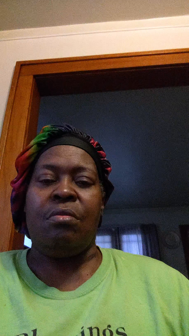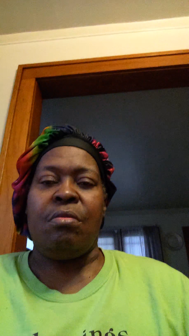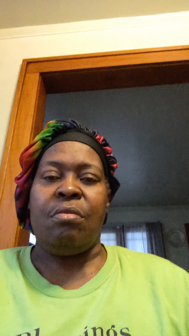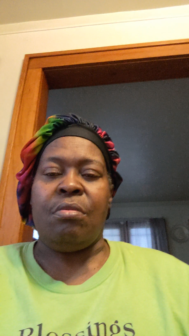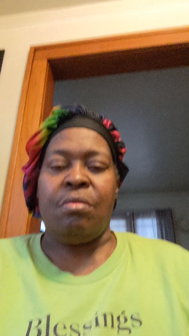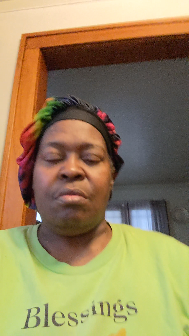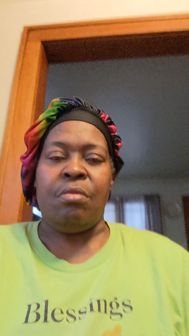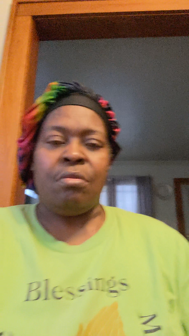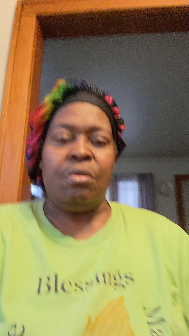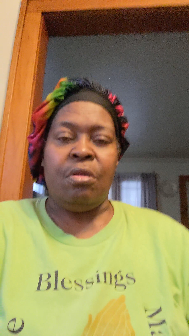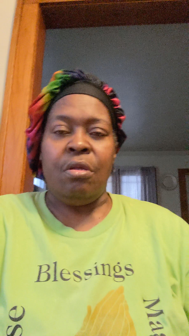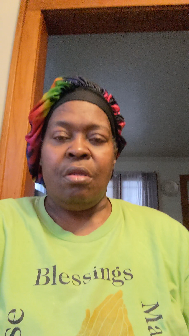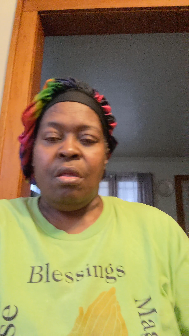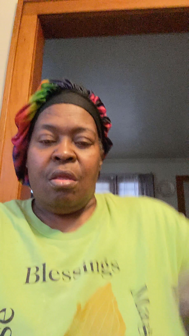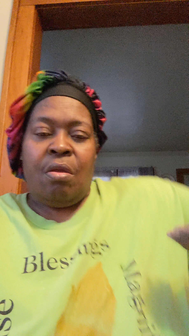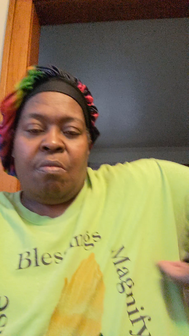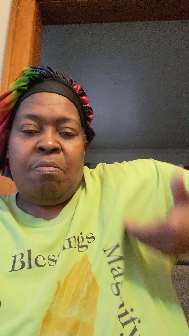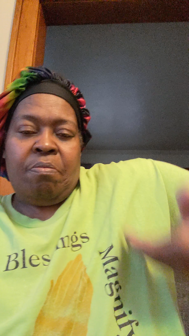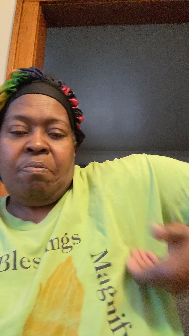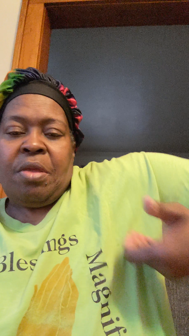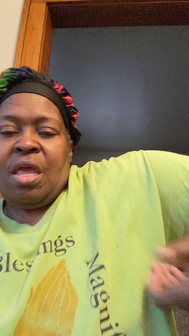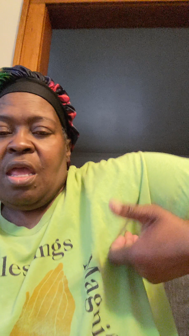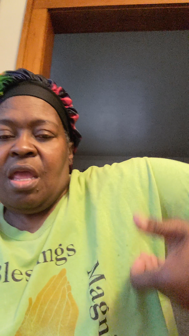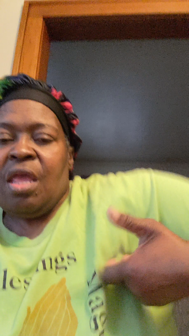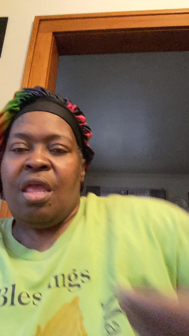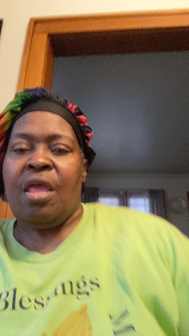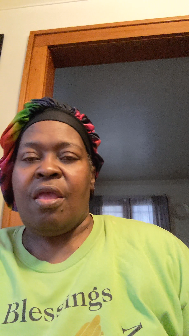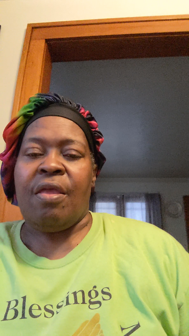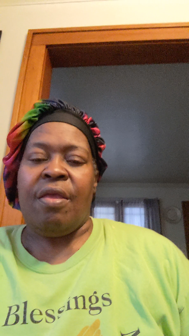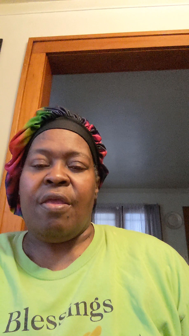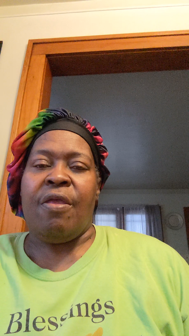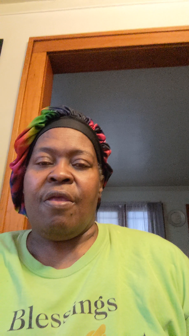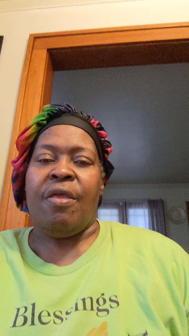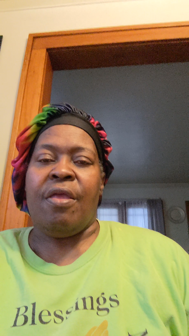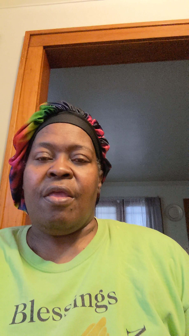monkey